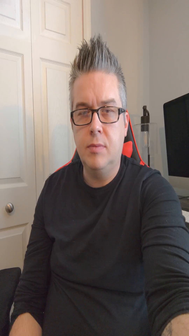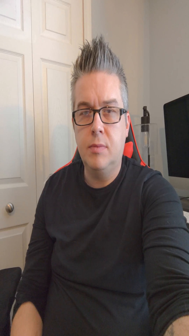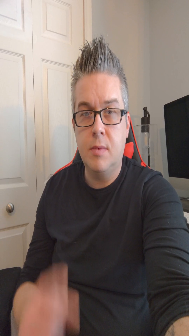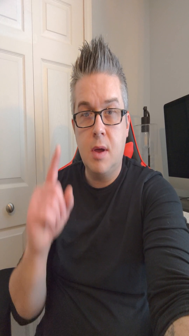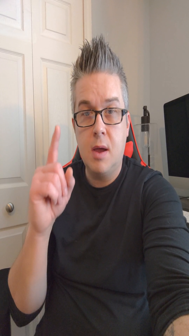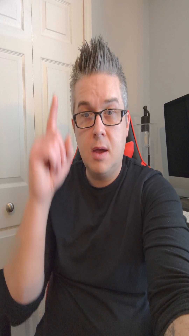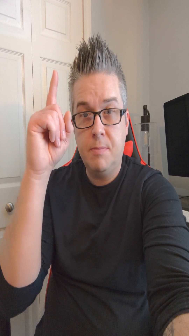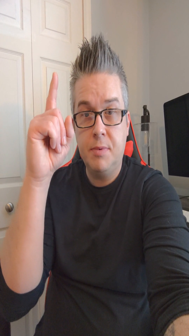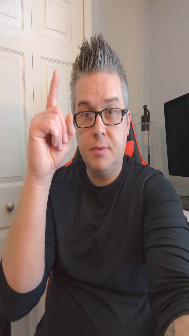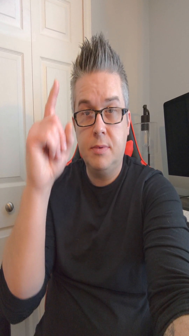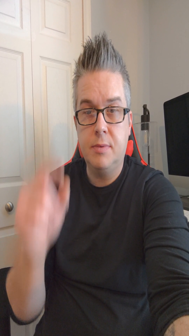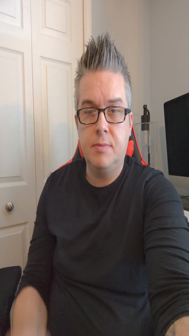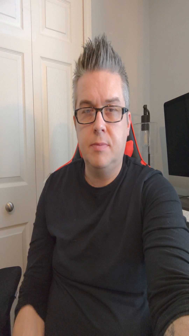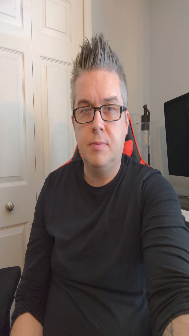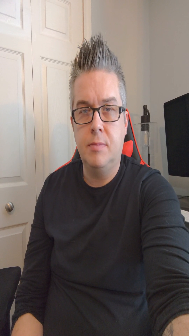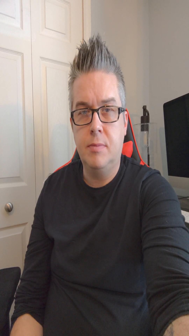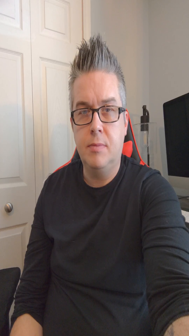up